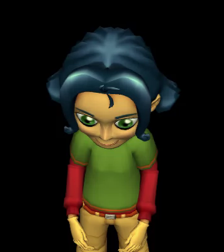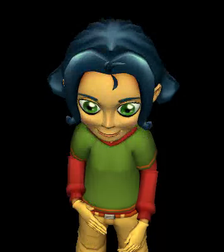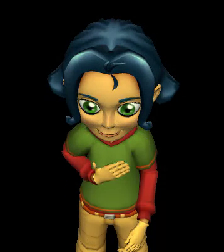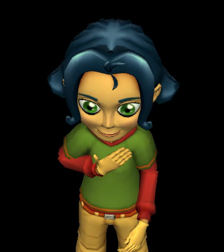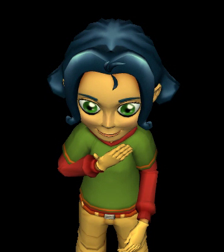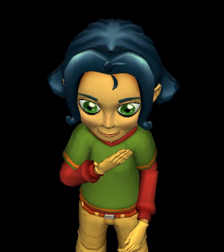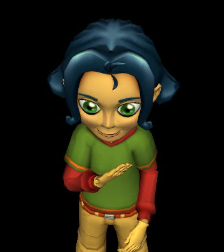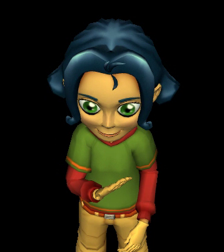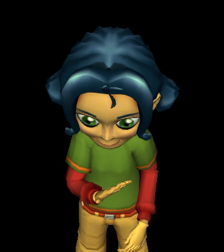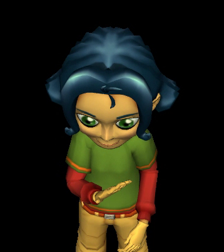يحب